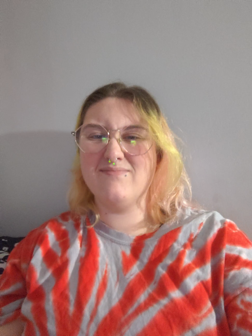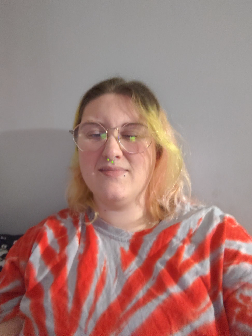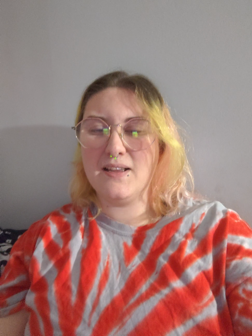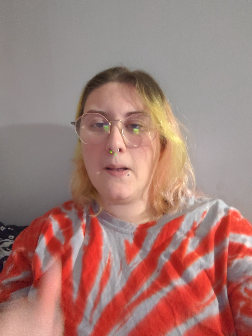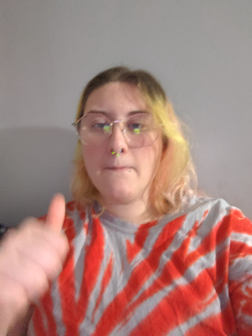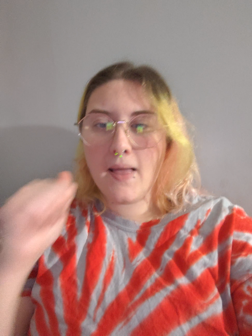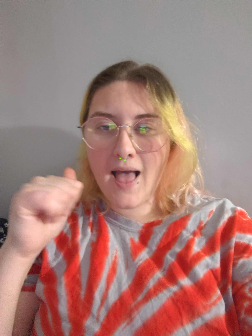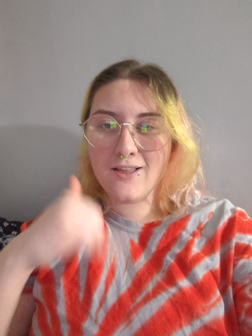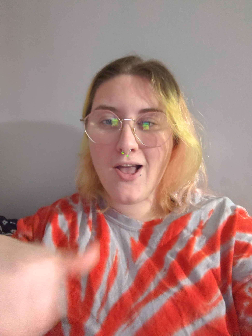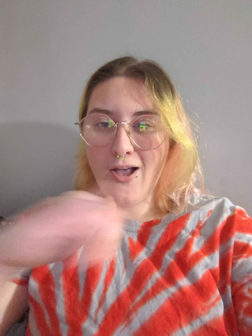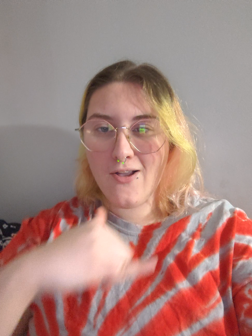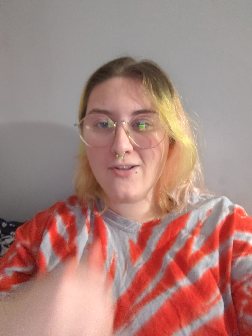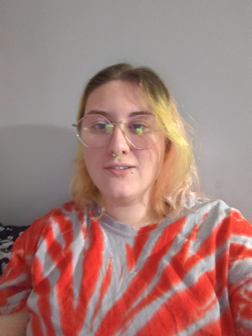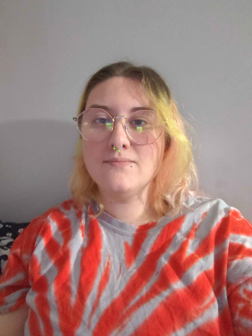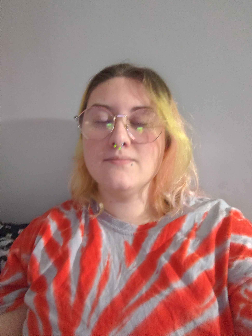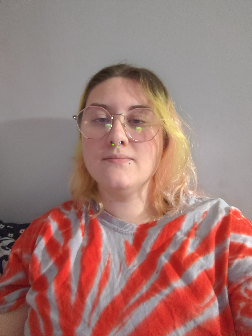backyard